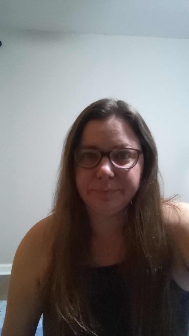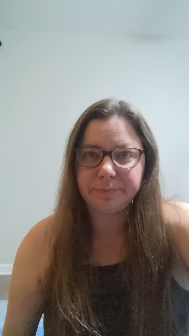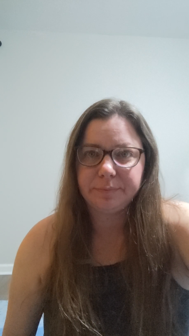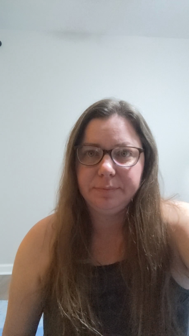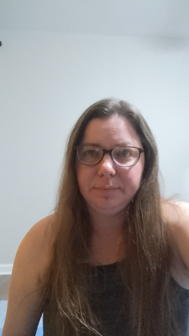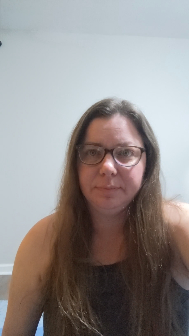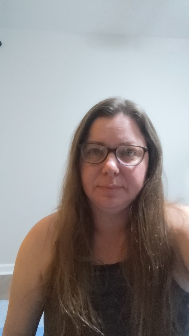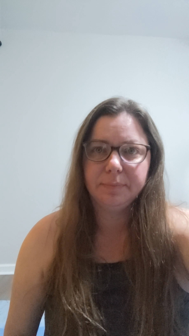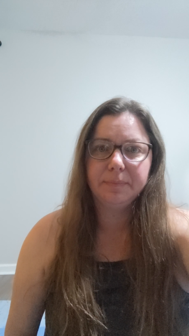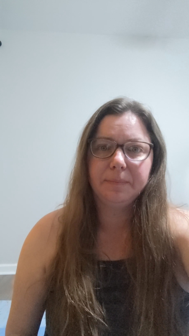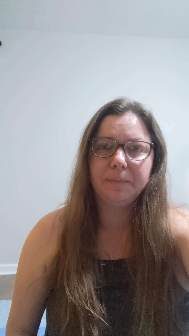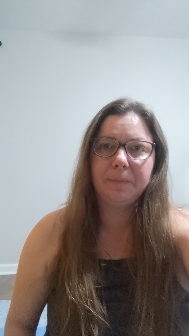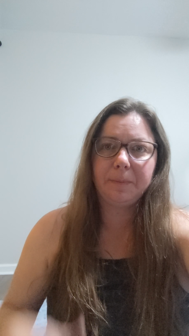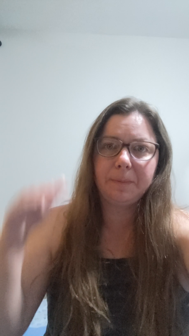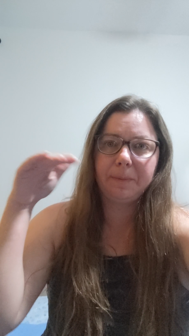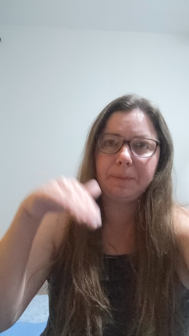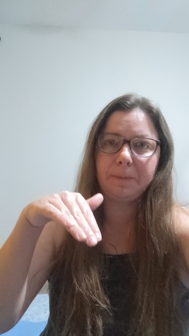night night